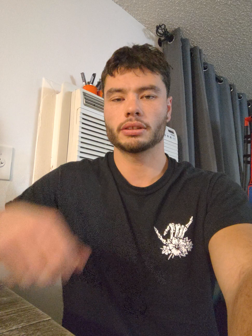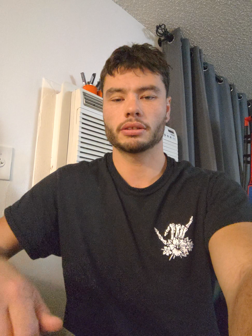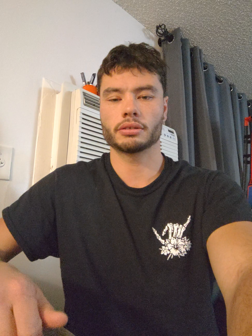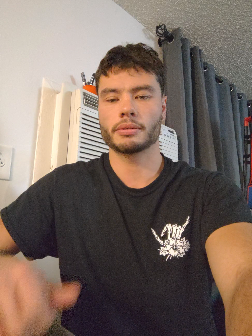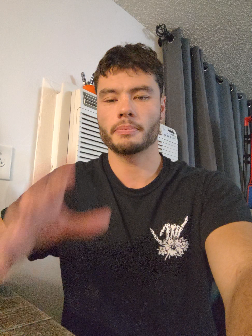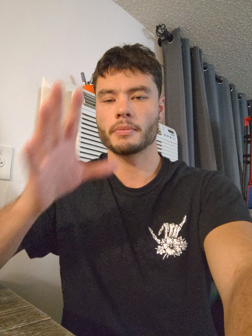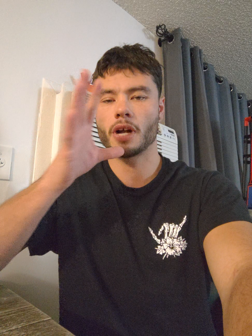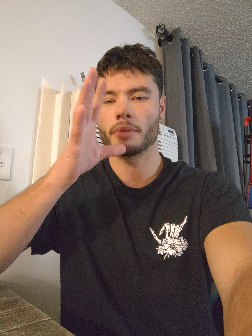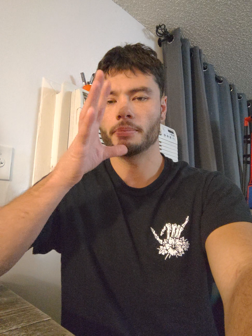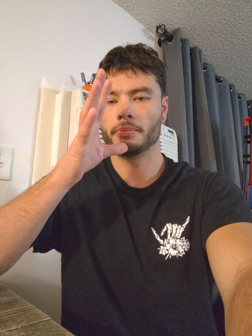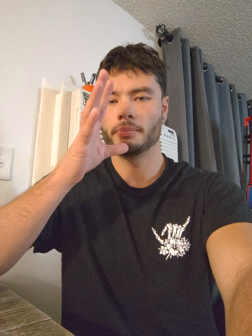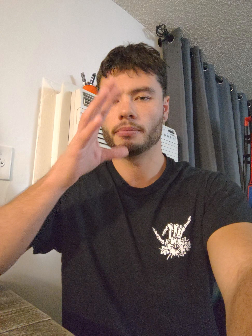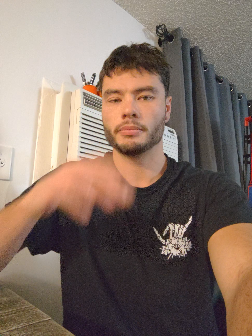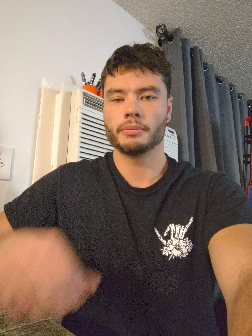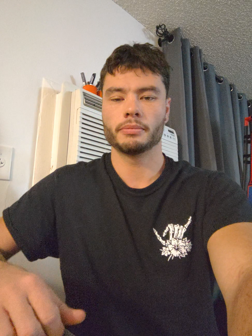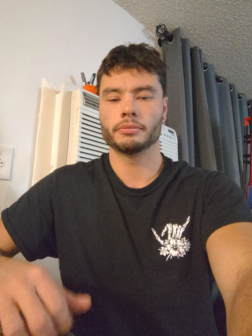mom